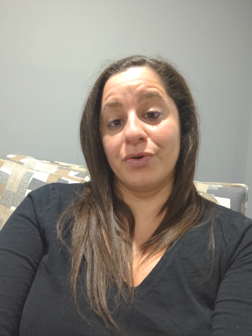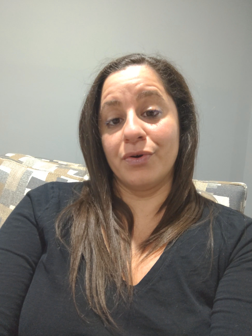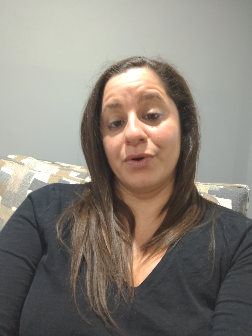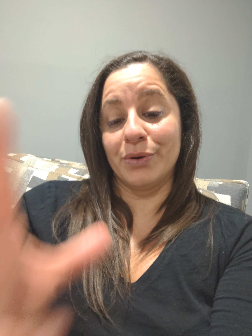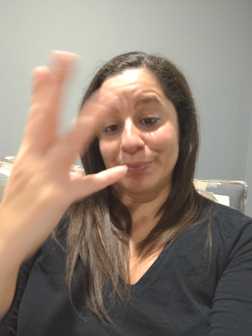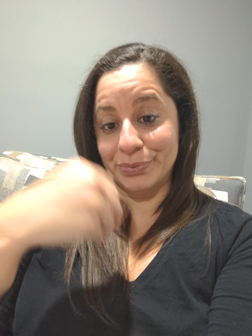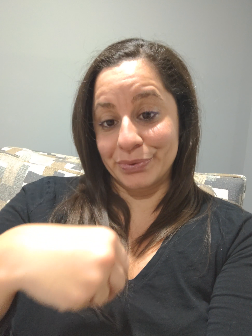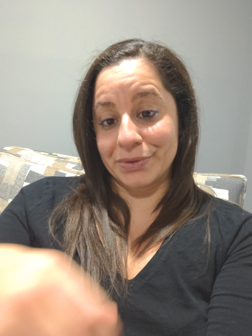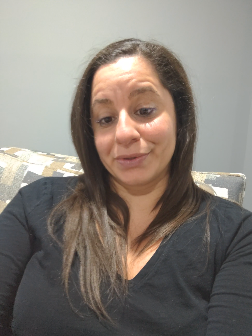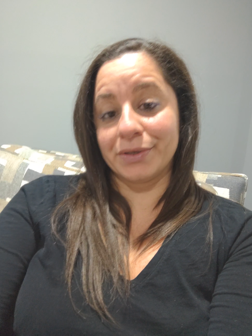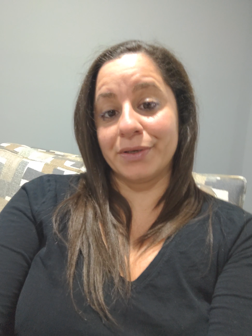pretty